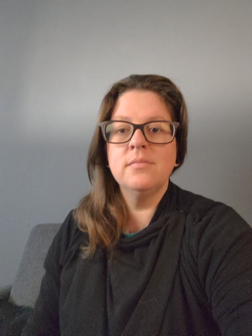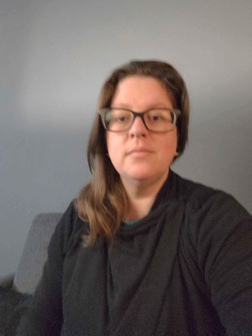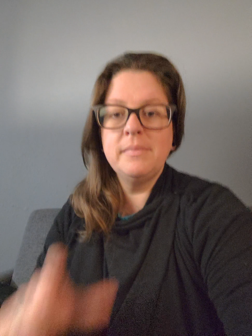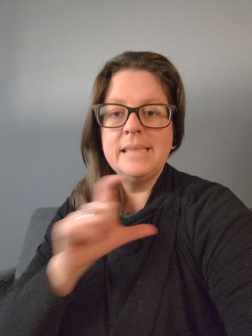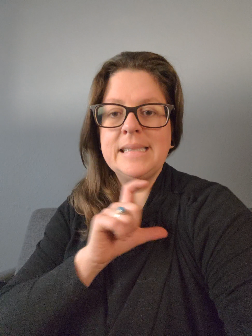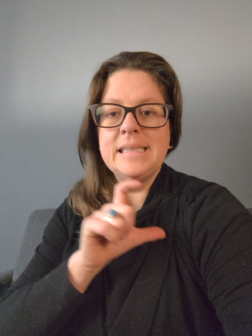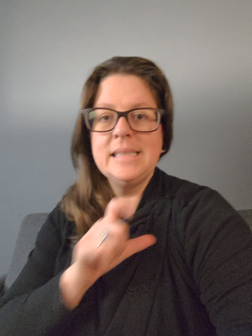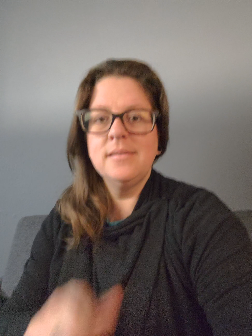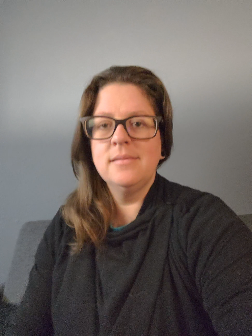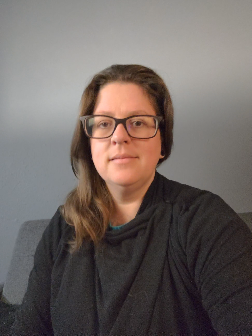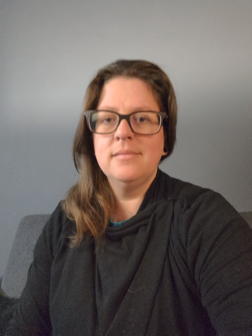police